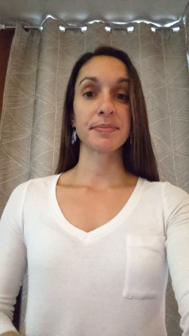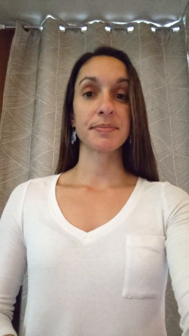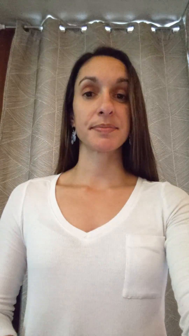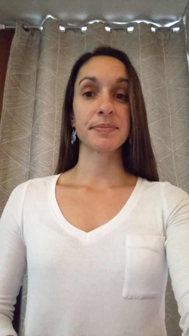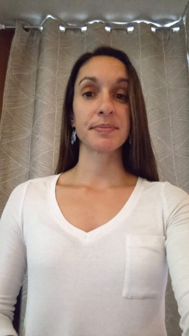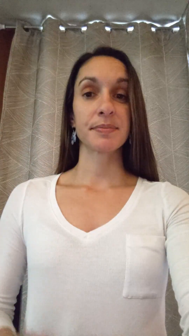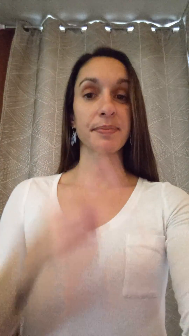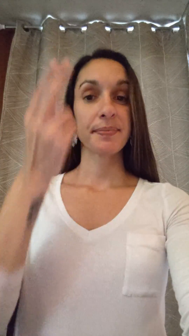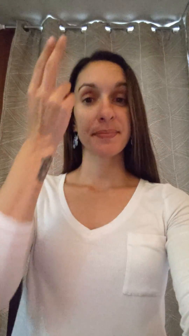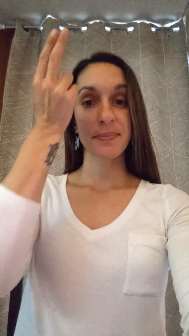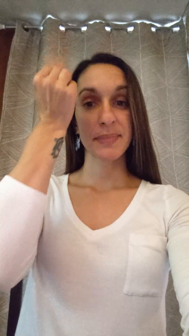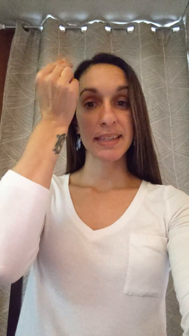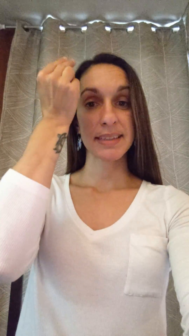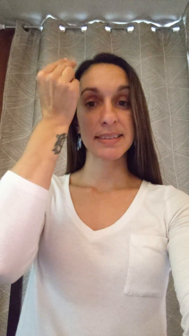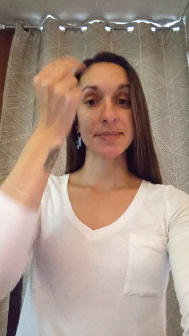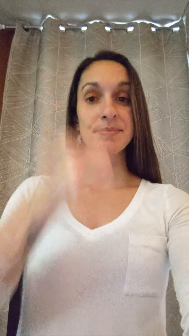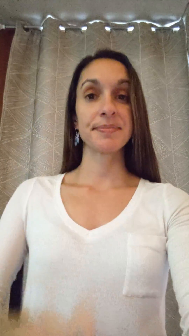rabbit